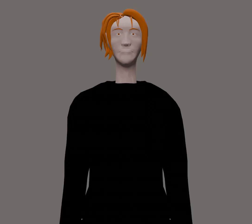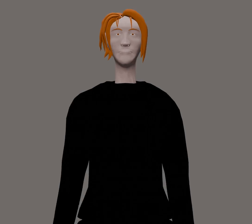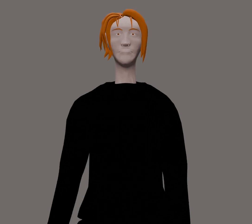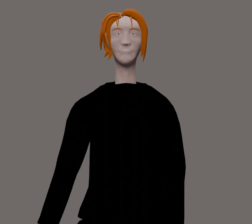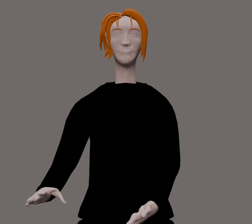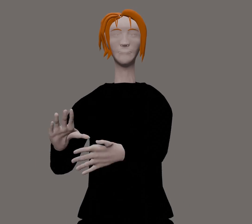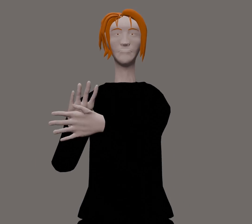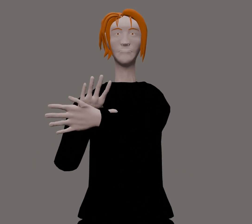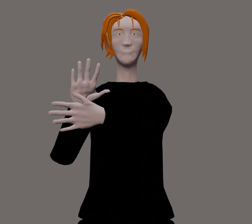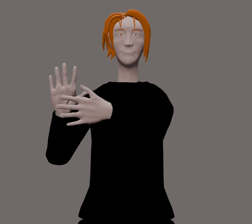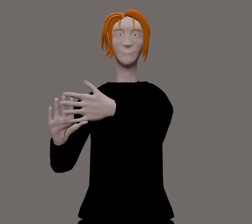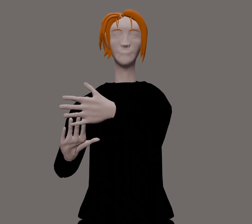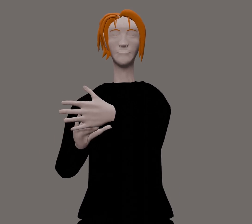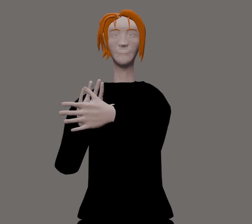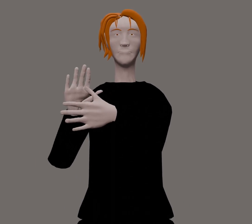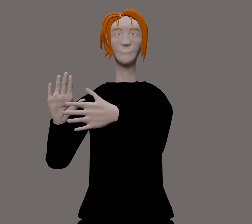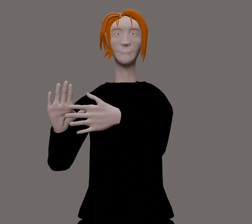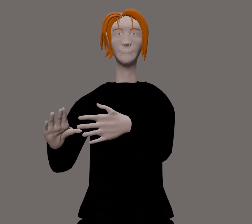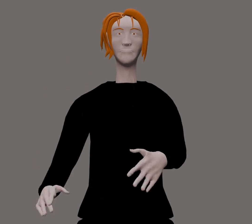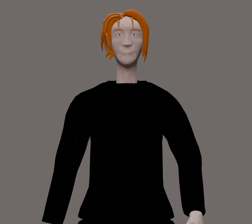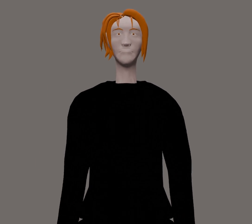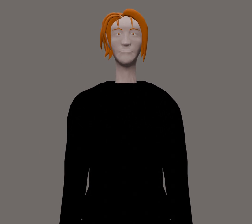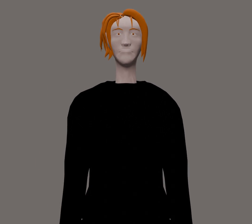Beat Around the Bush